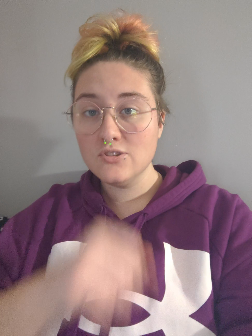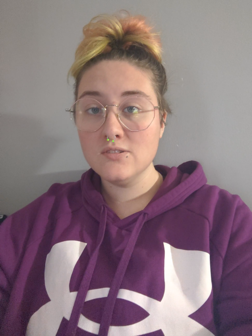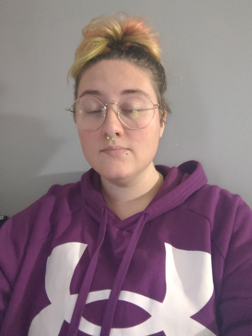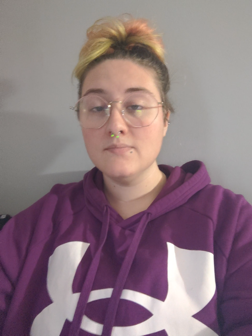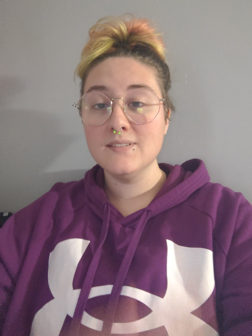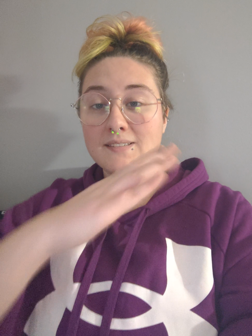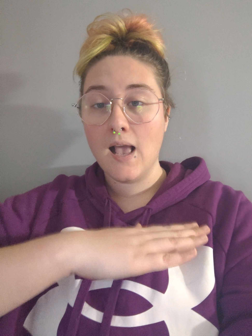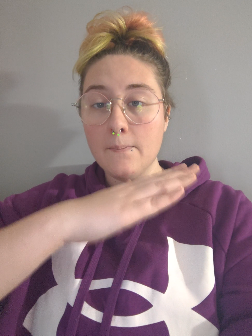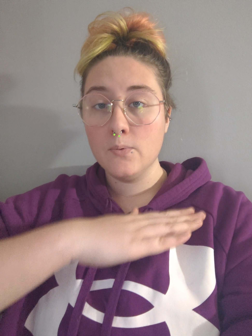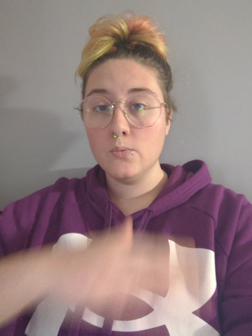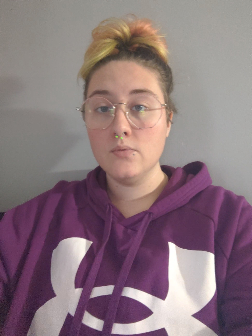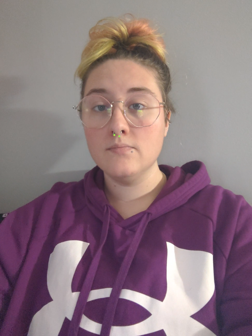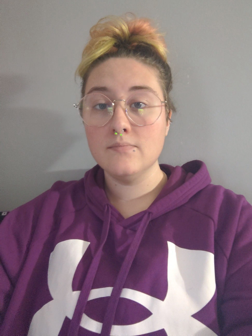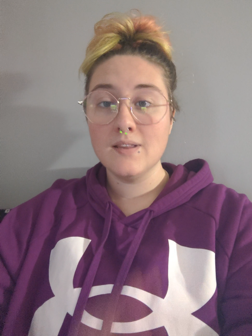table